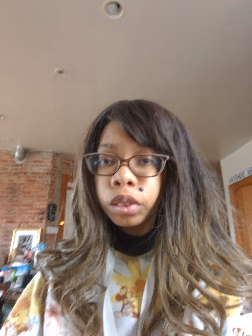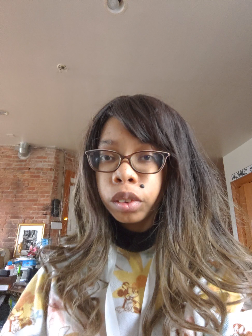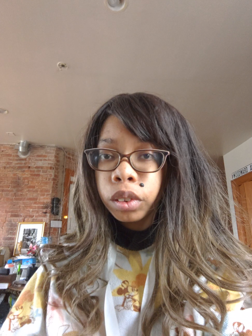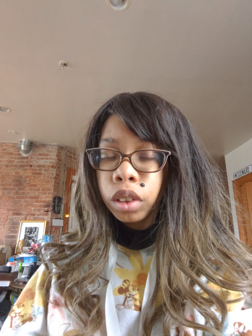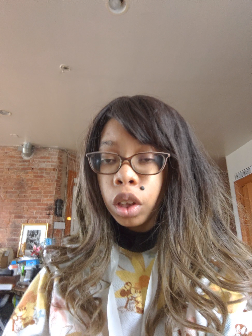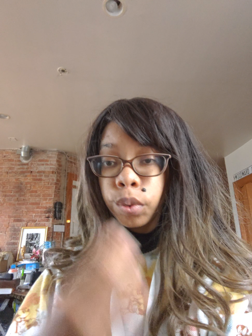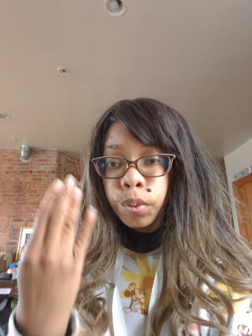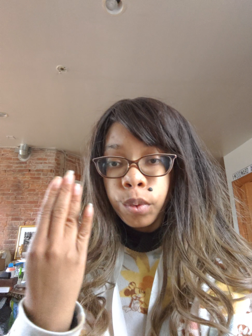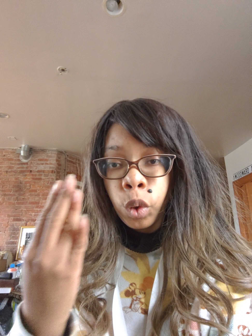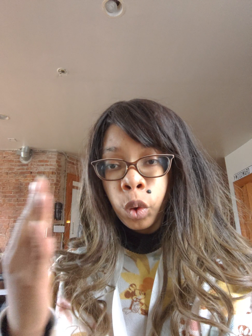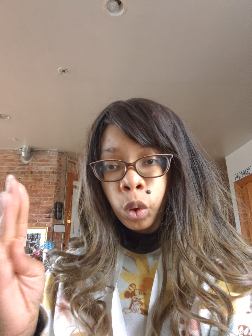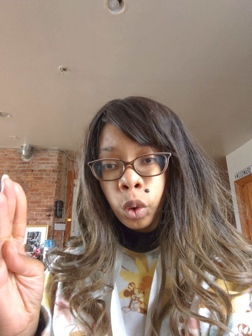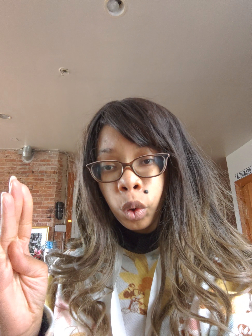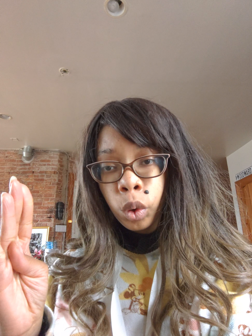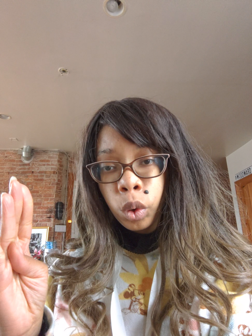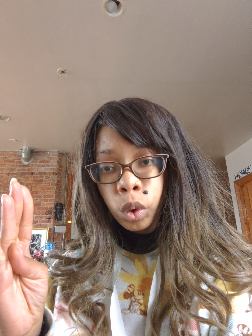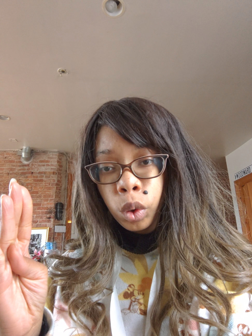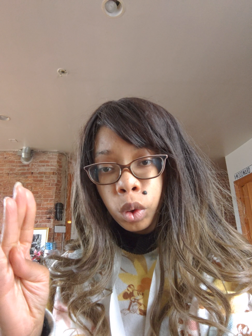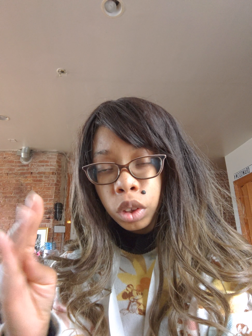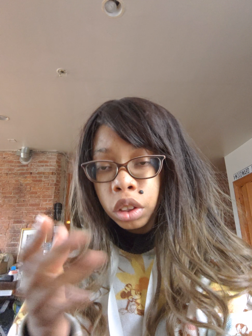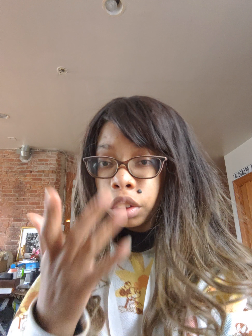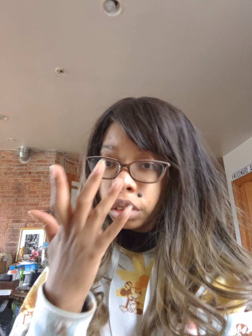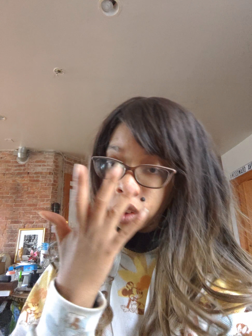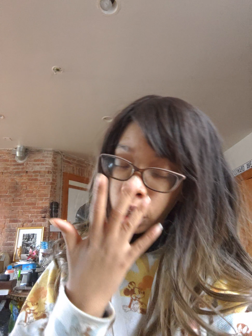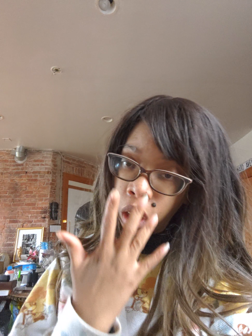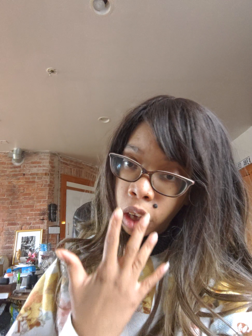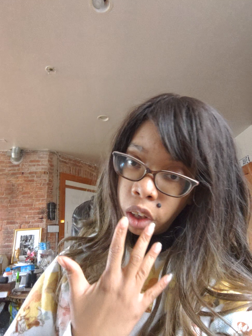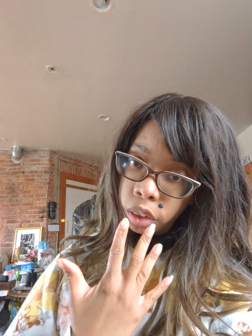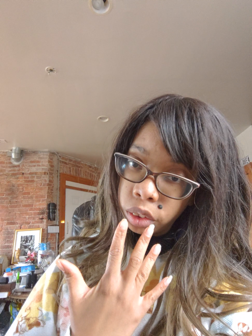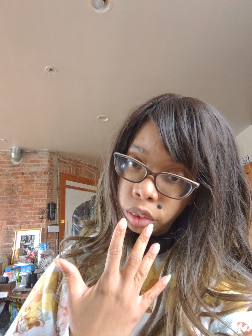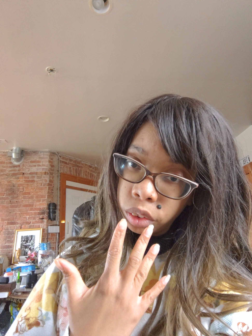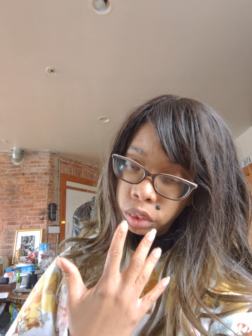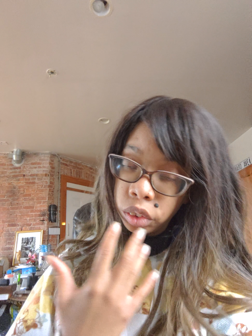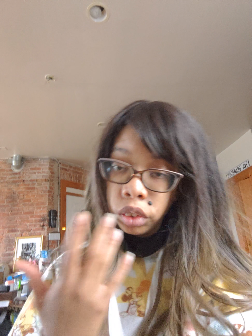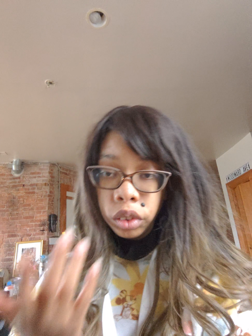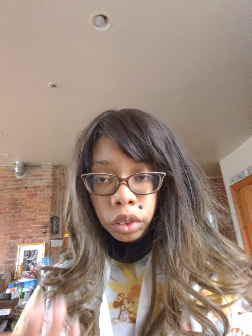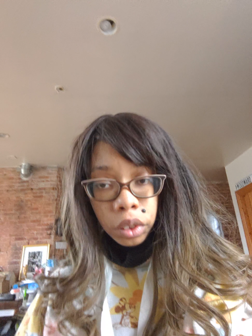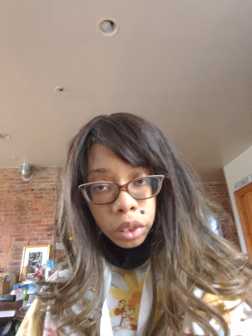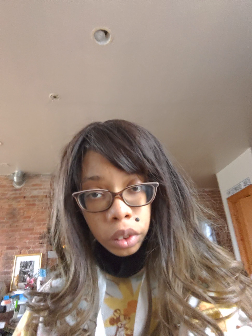blue